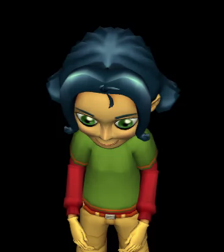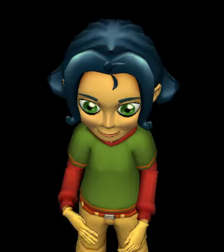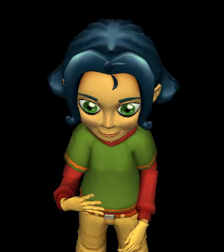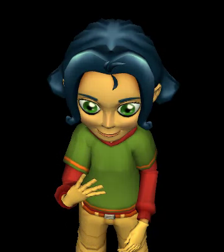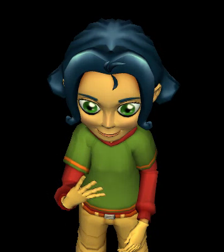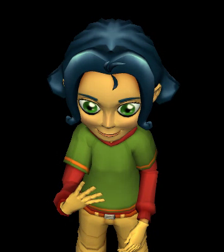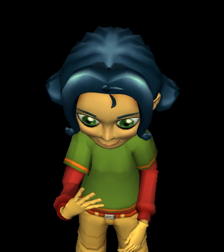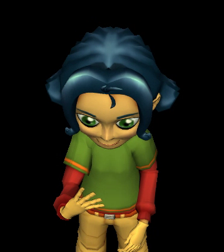4